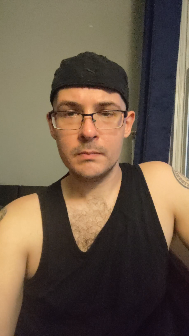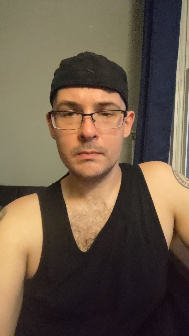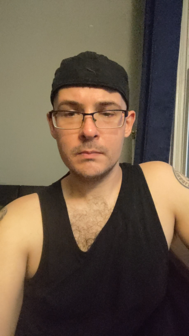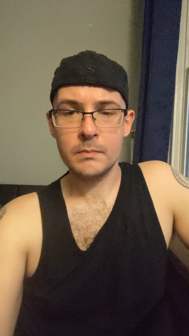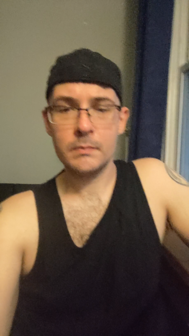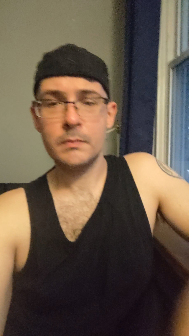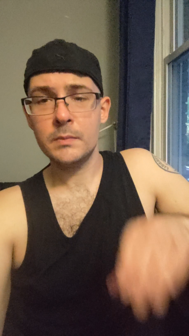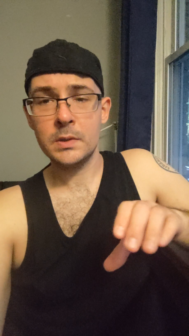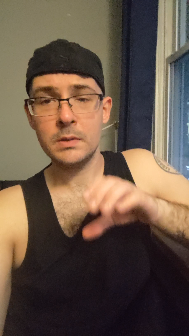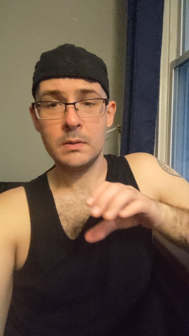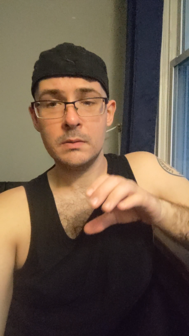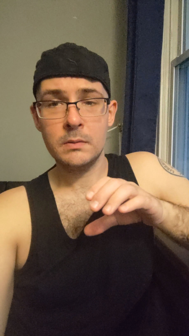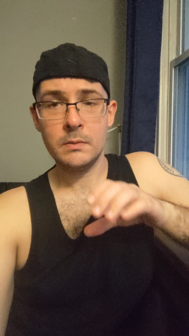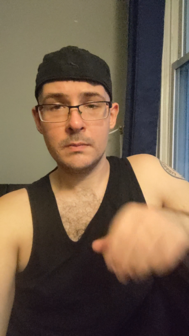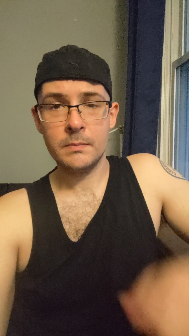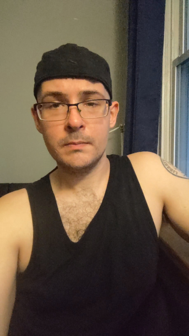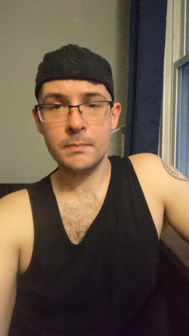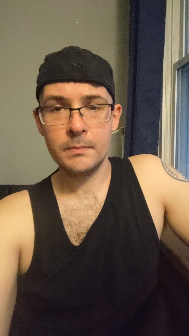does